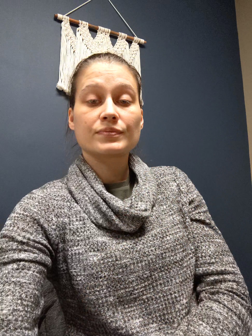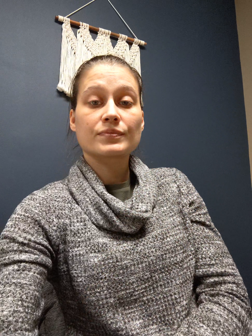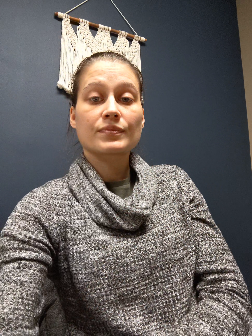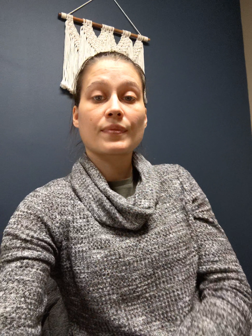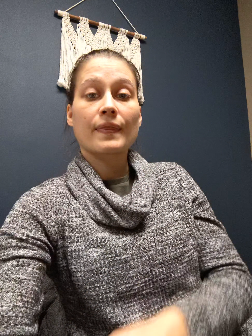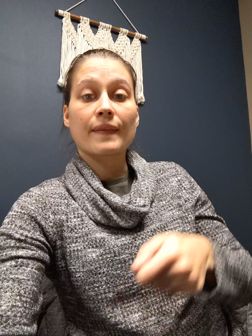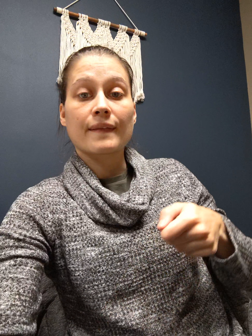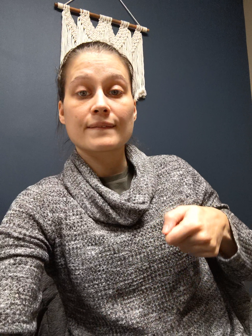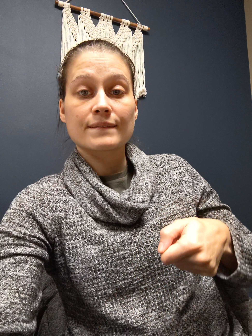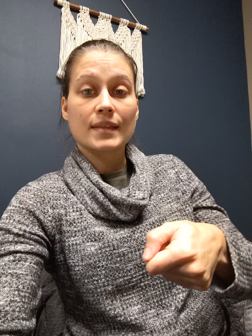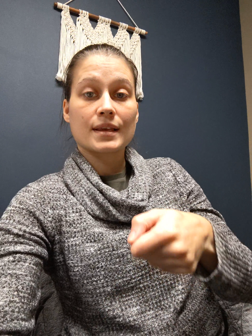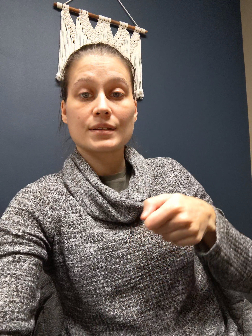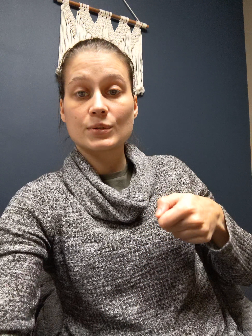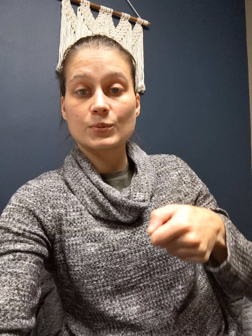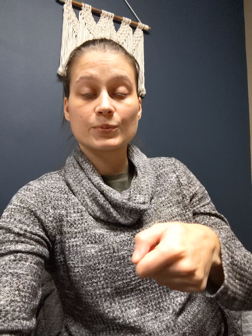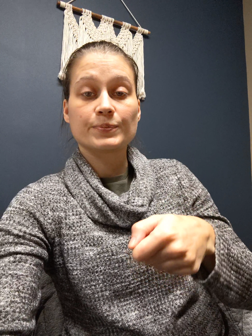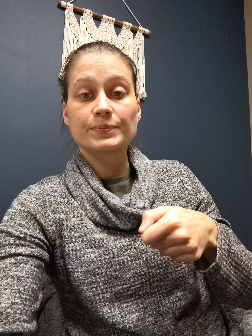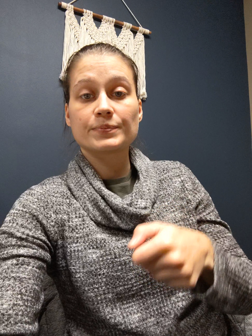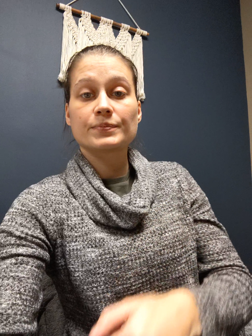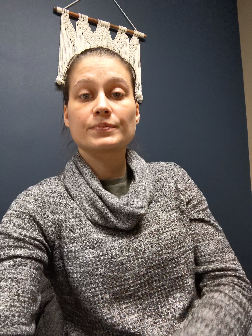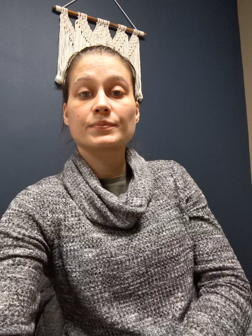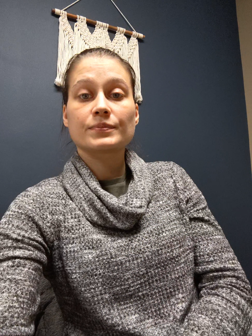vacuum